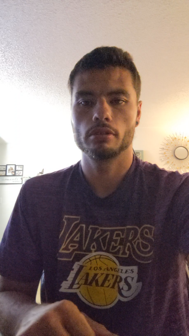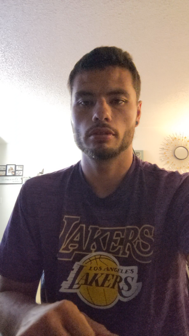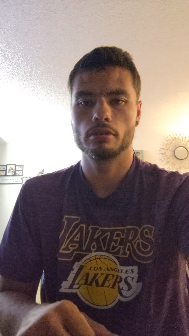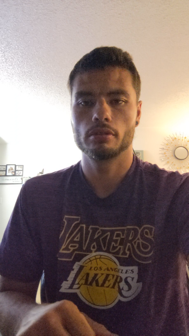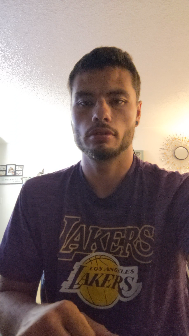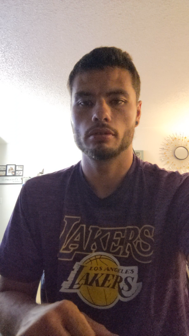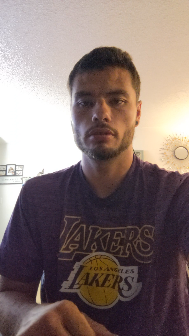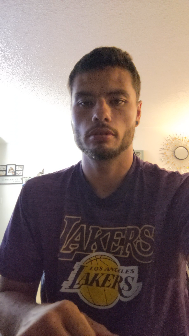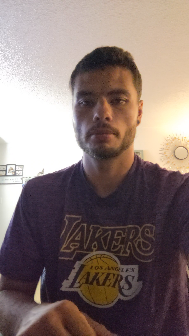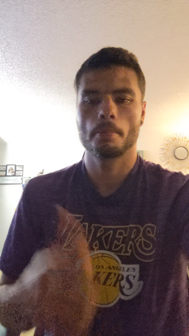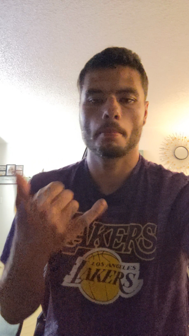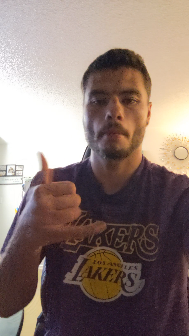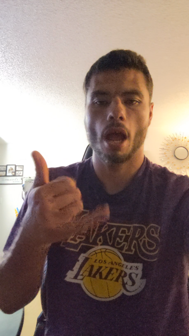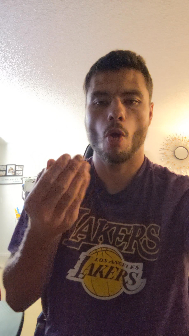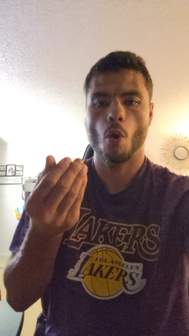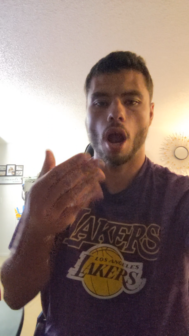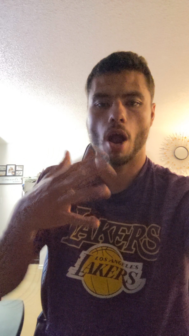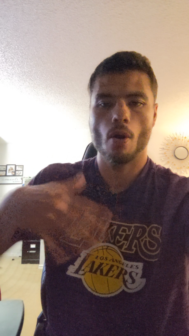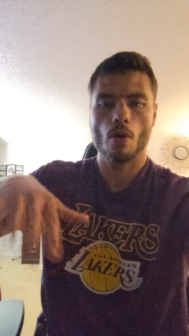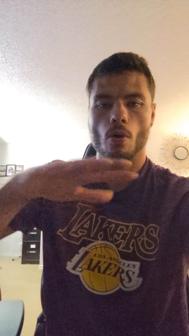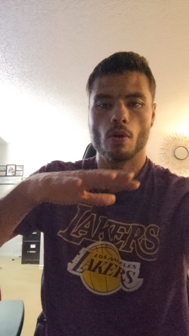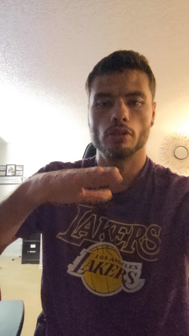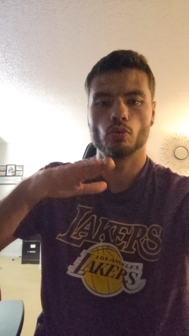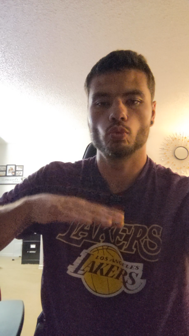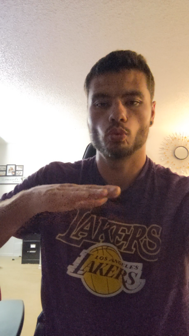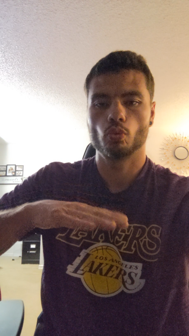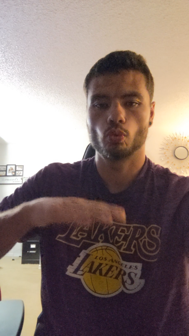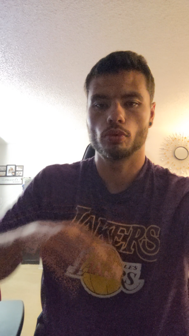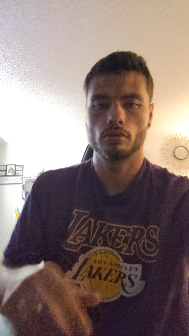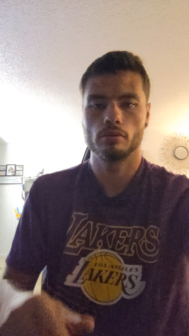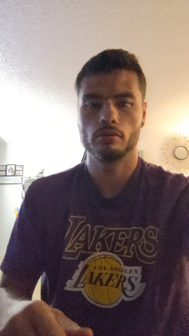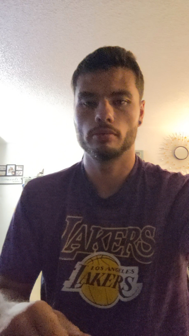playground